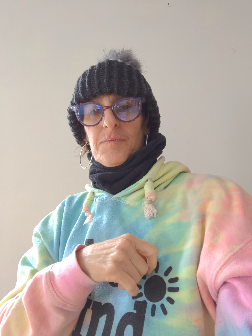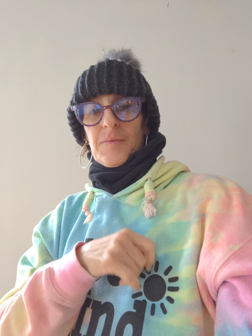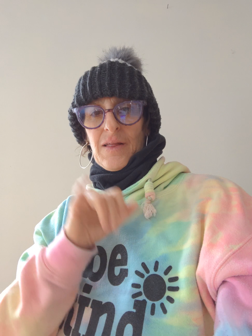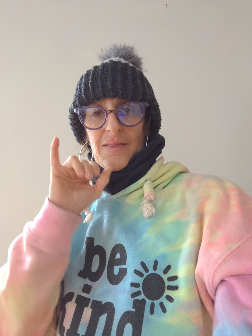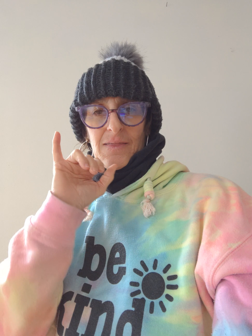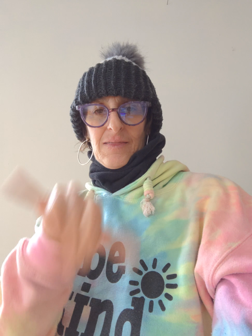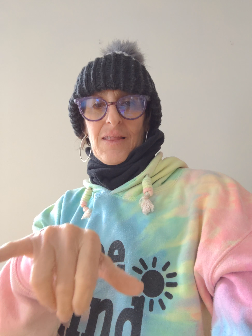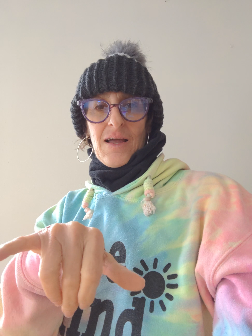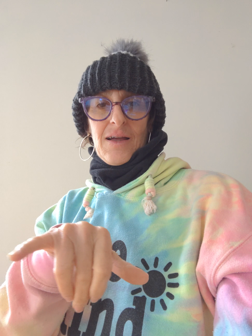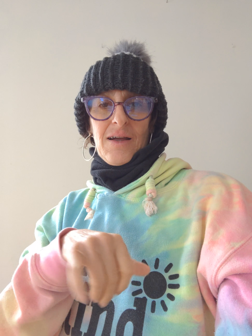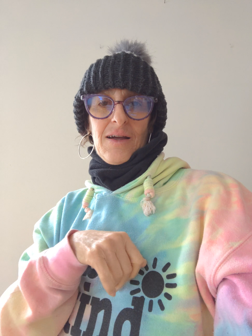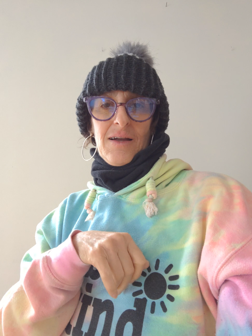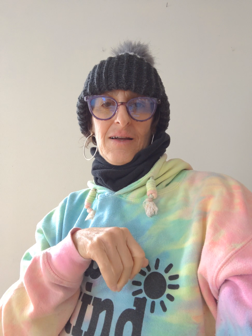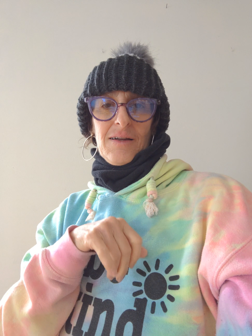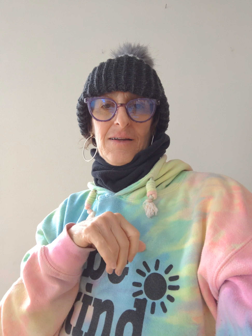that